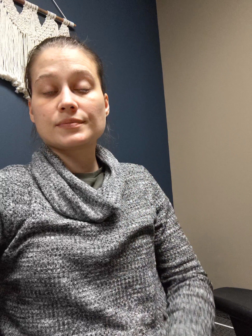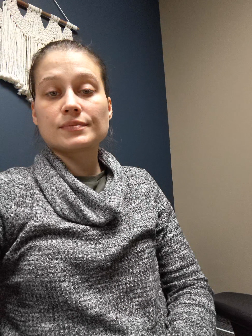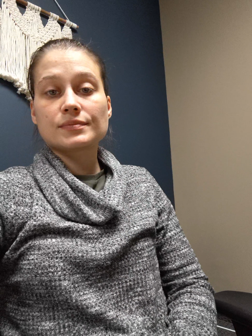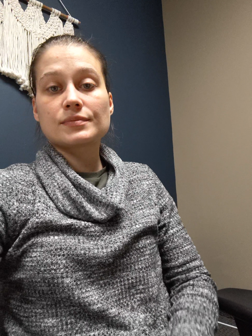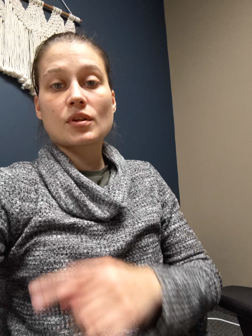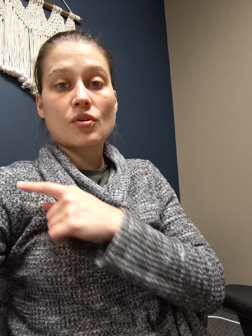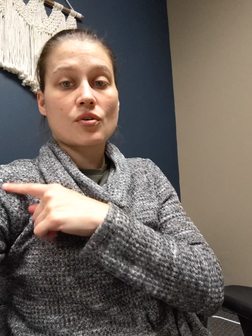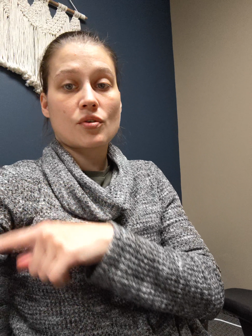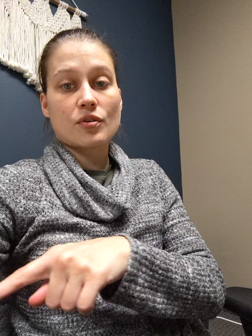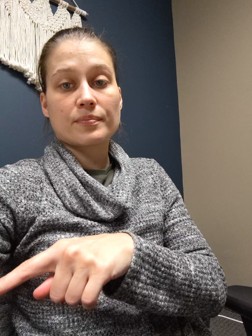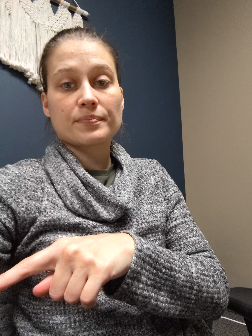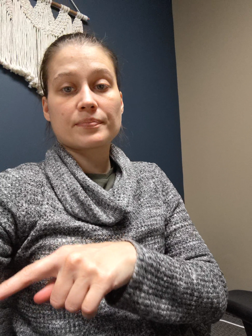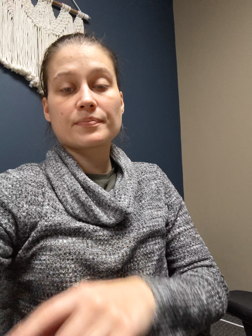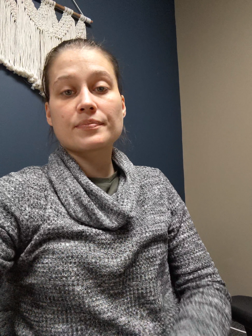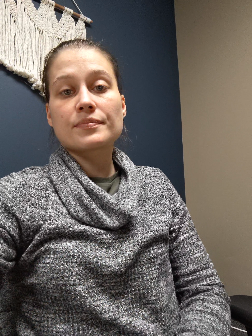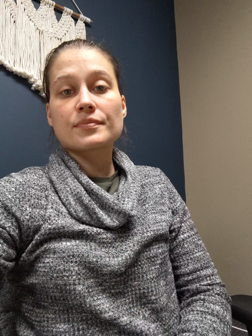arm